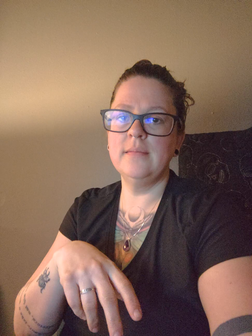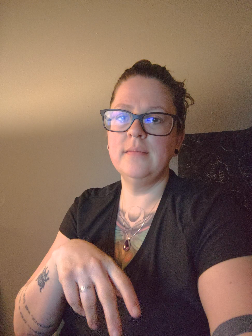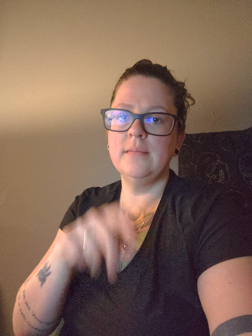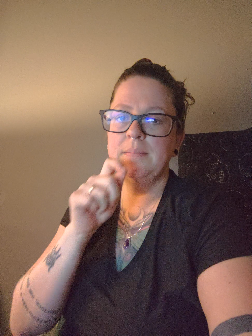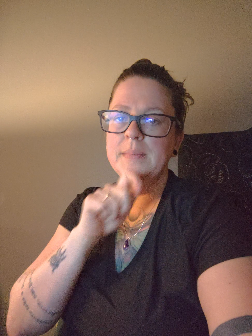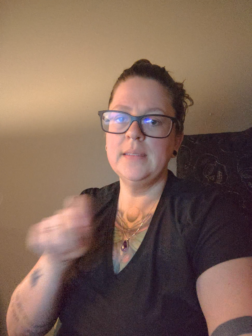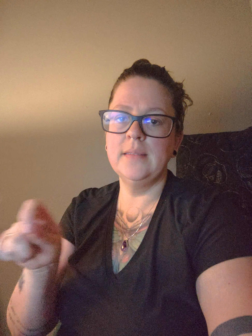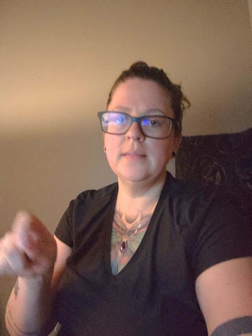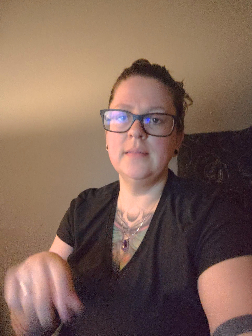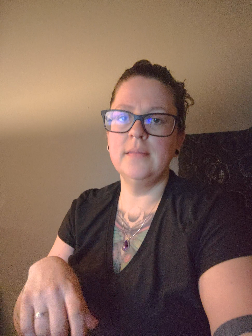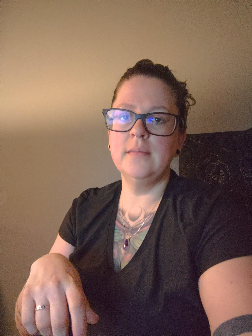pen